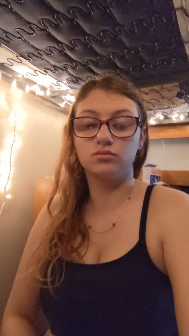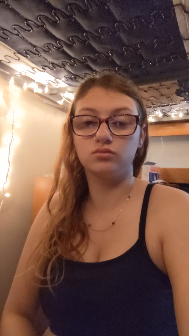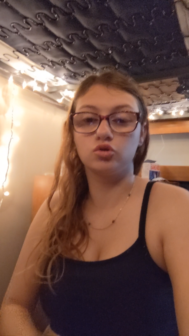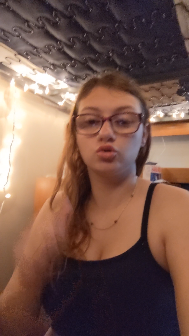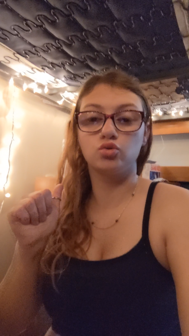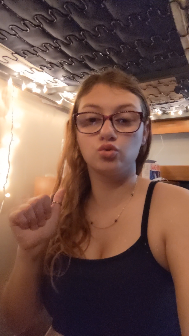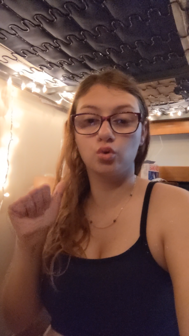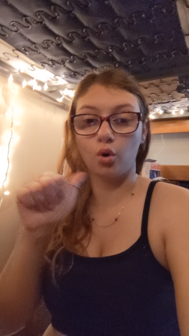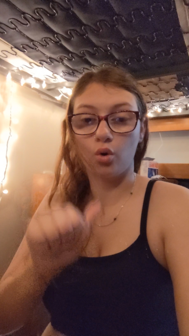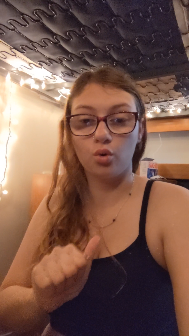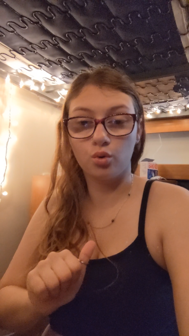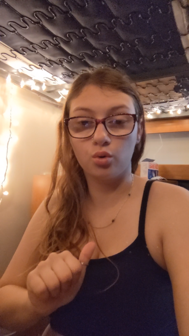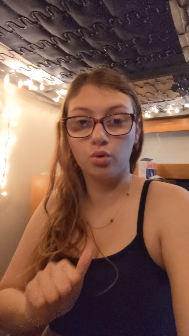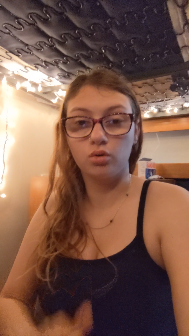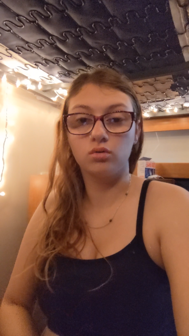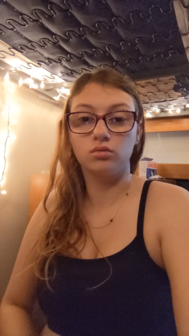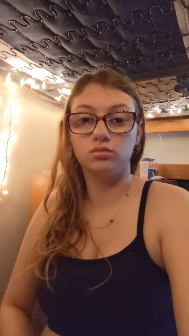coats